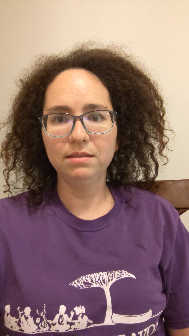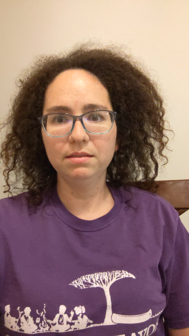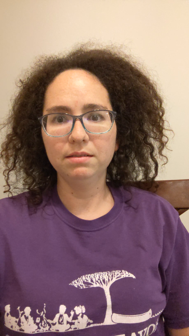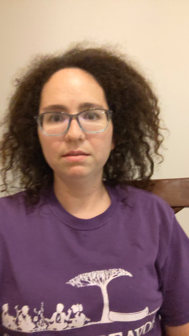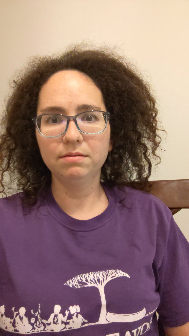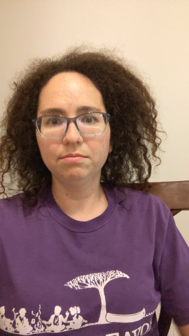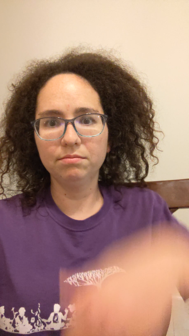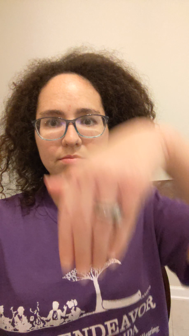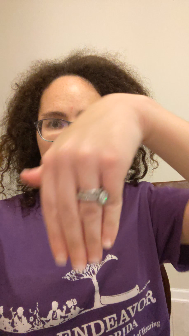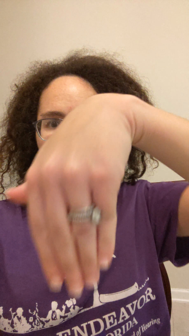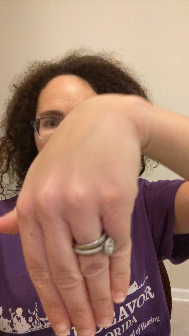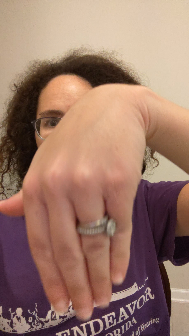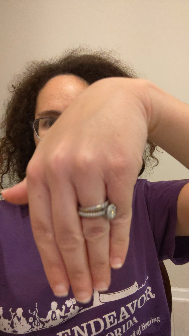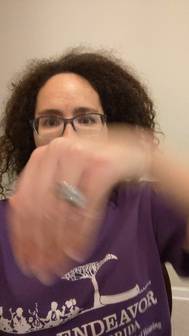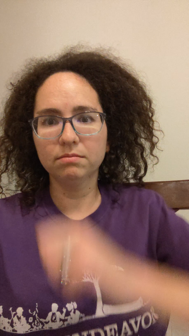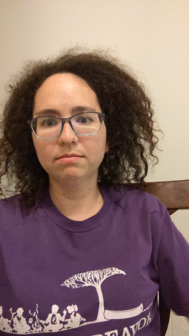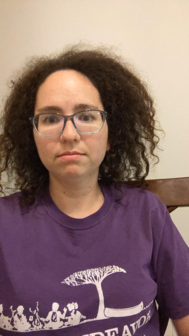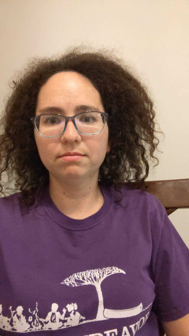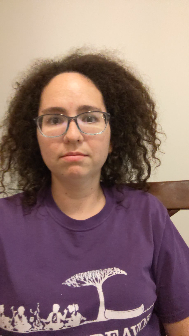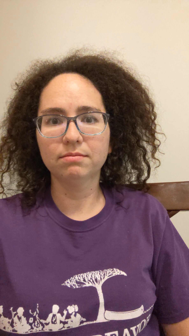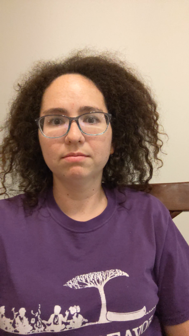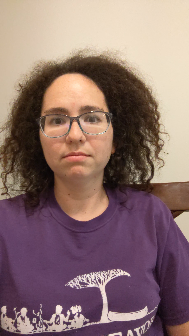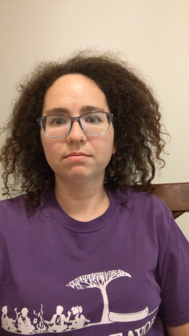night night